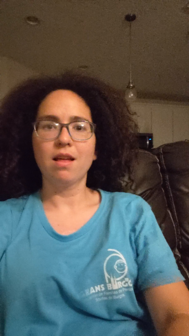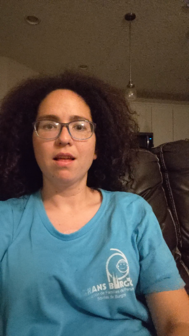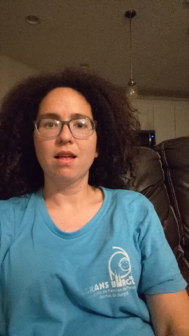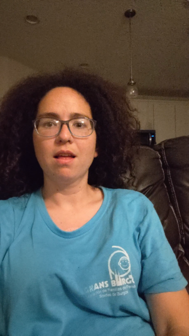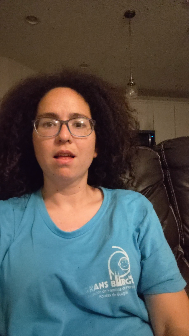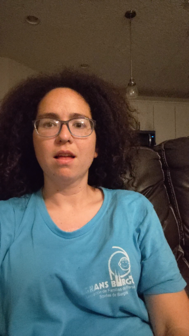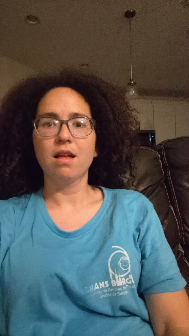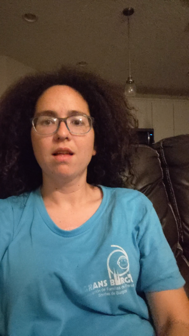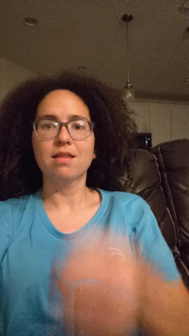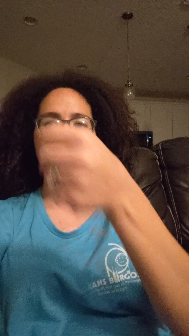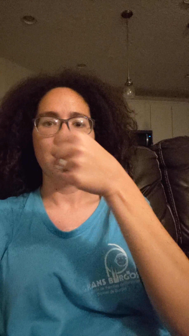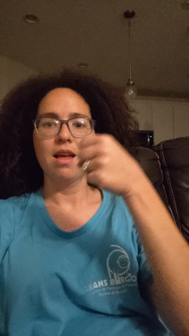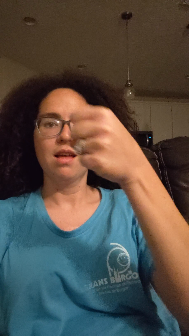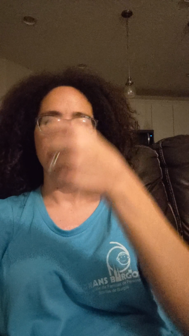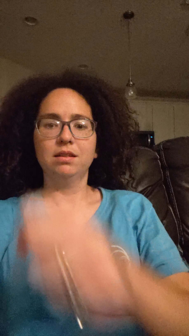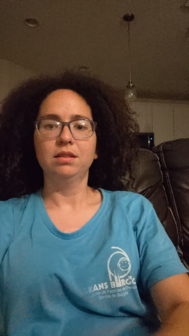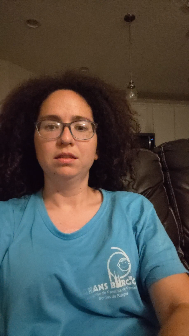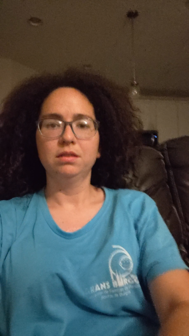coffee